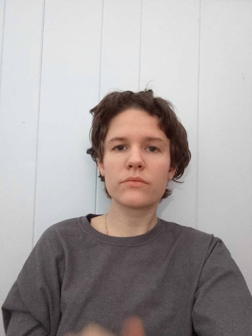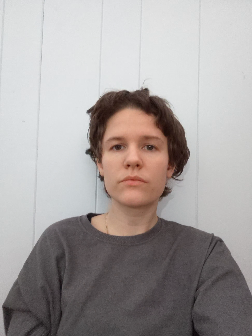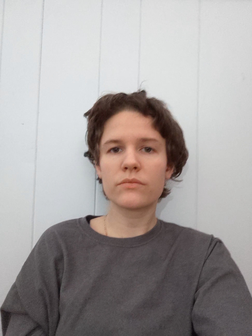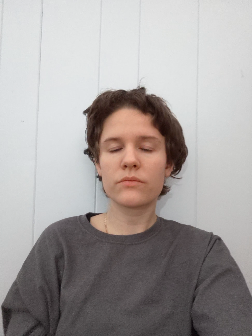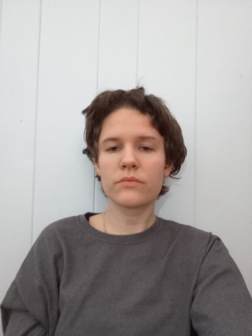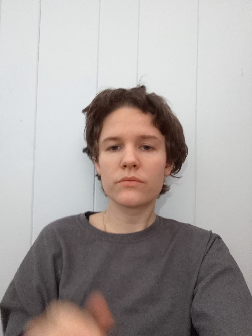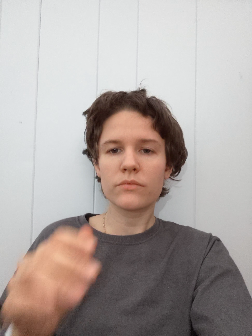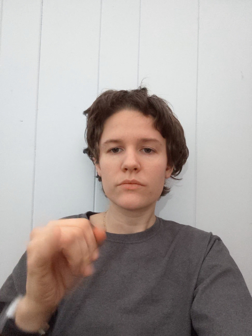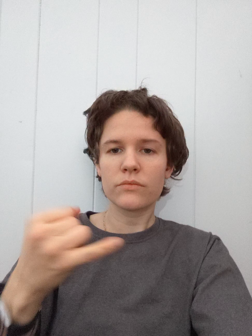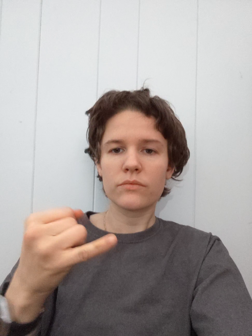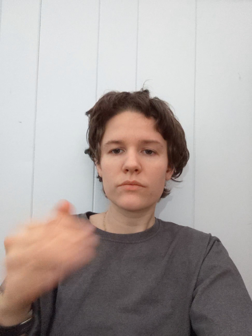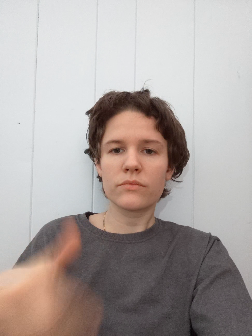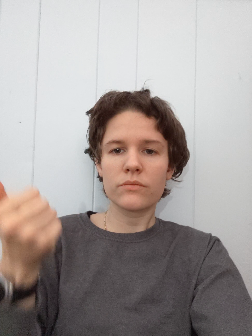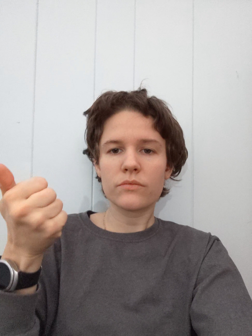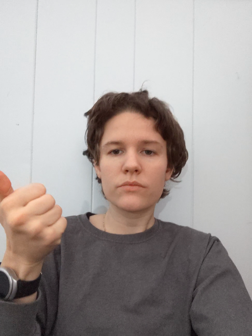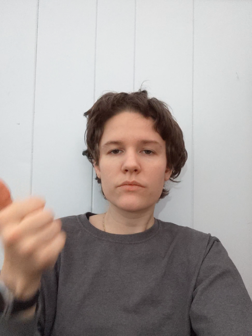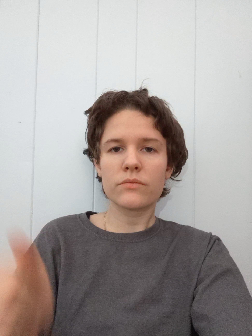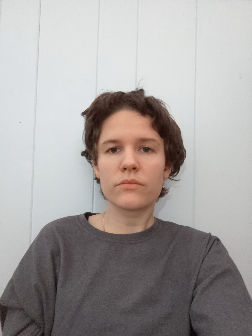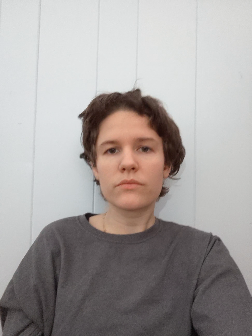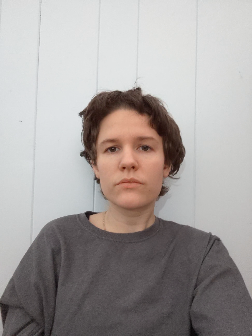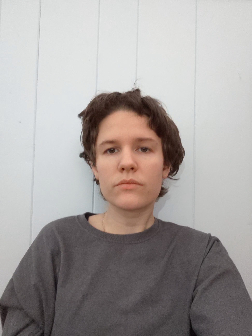jeans